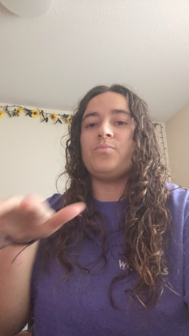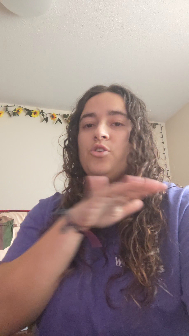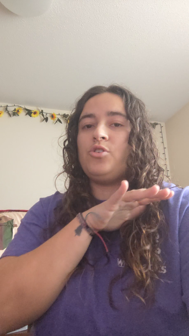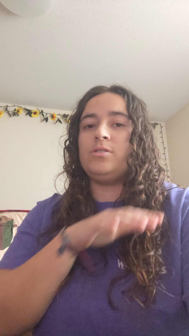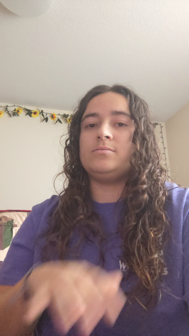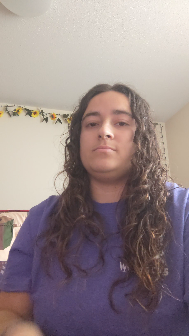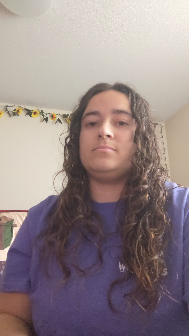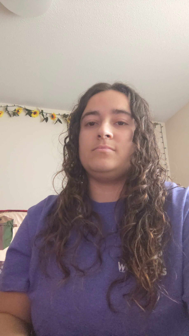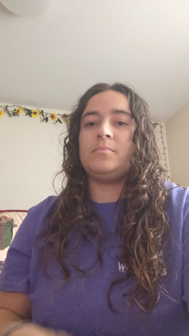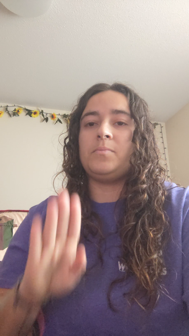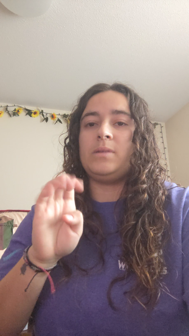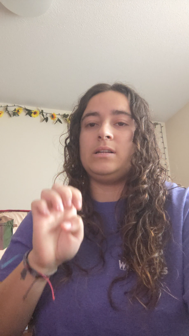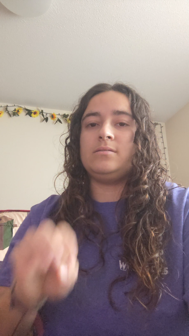be